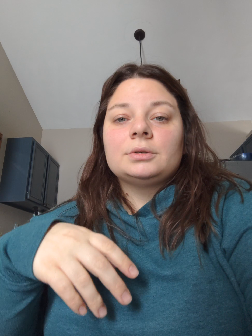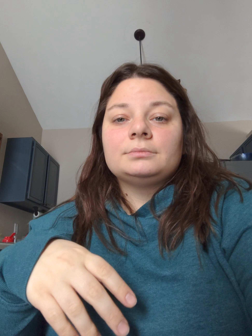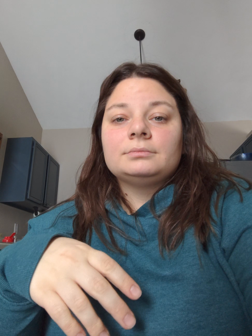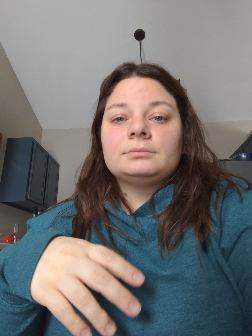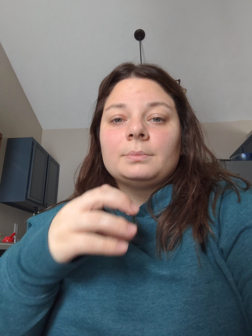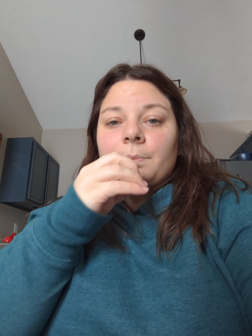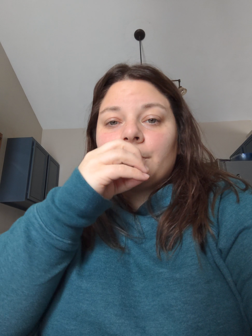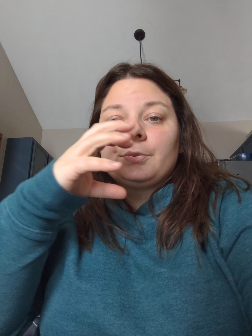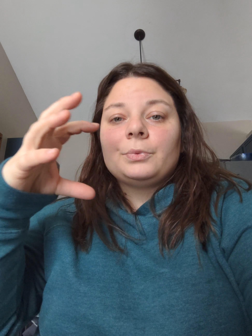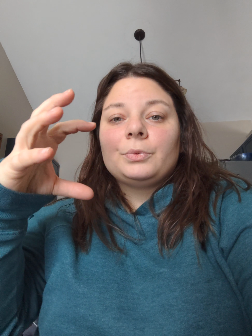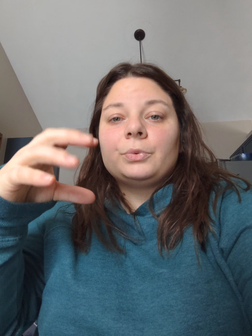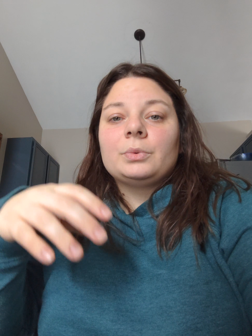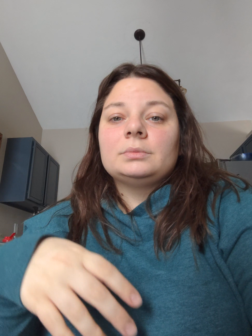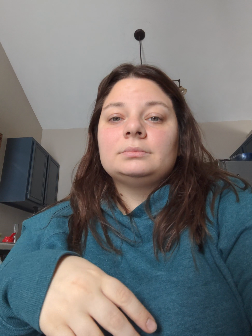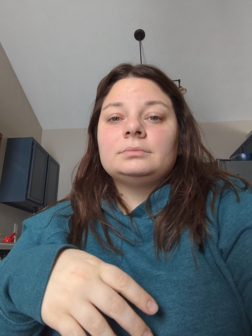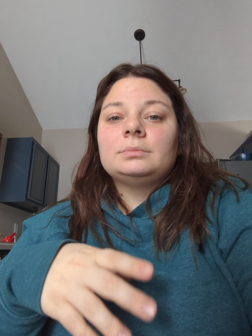balloon